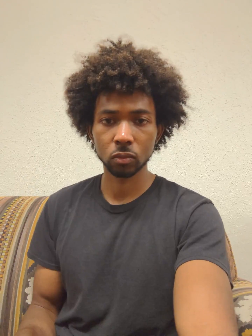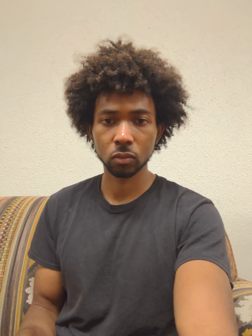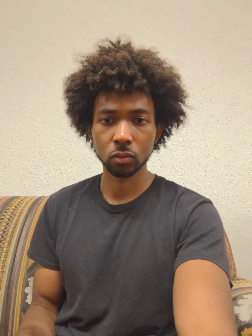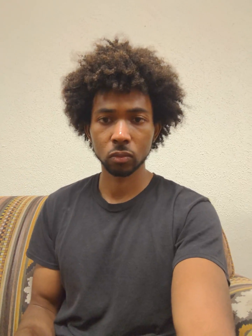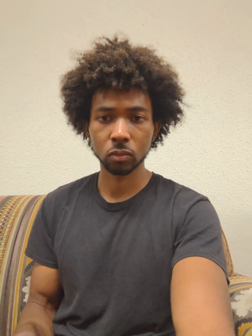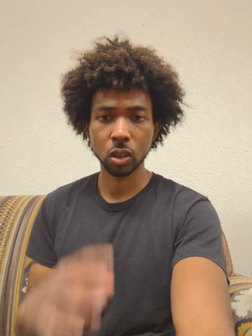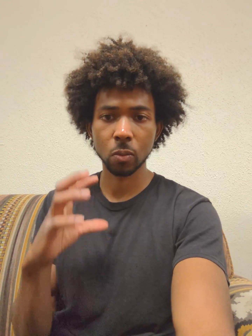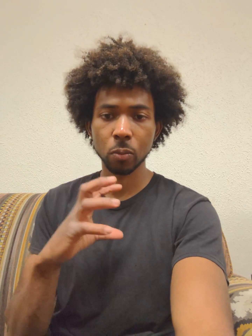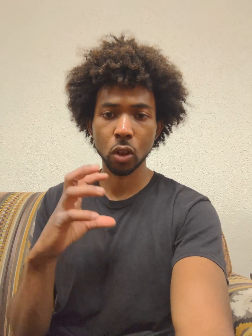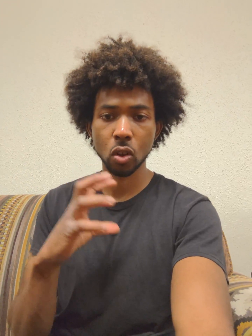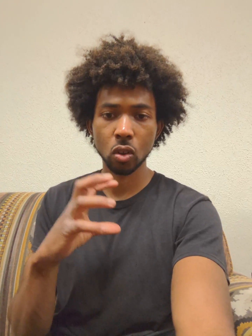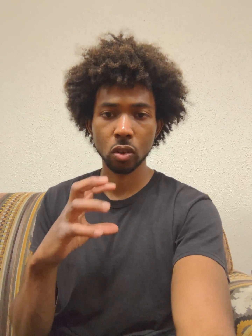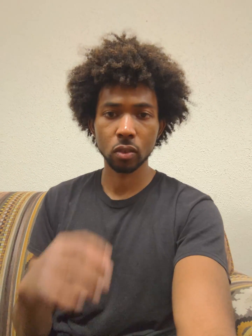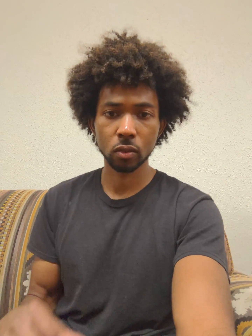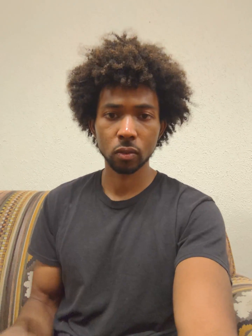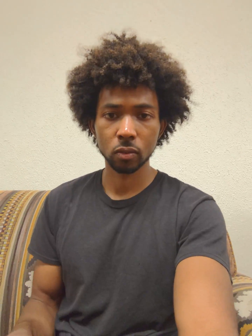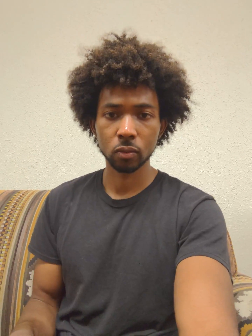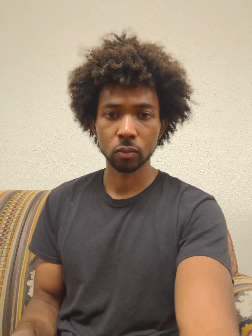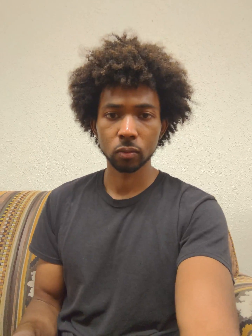ball